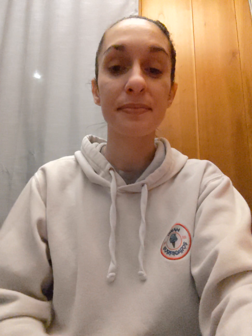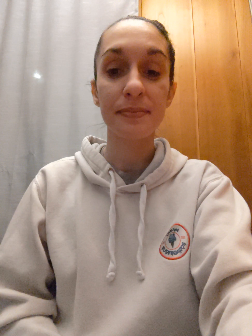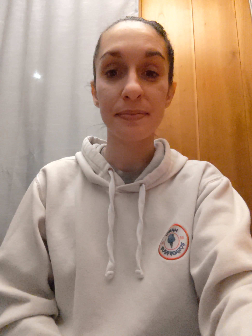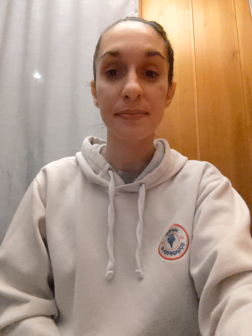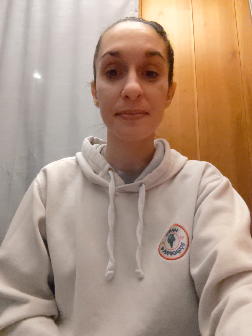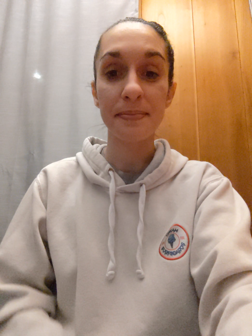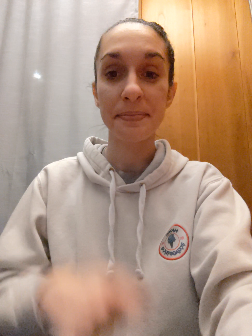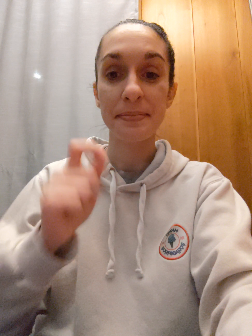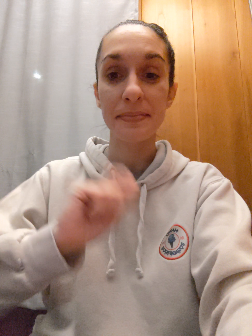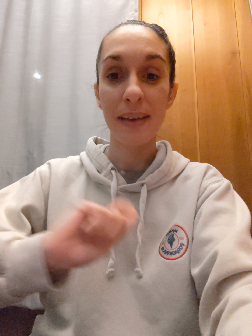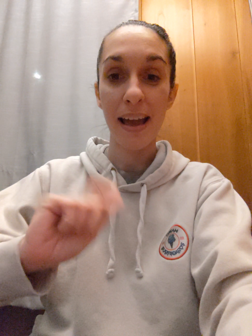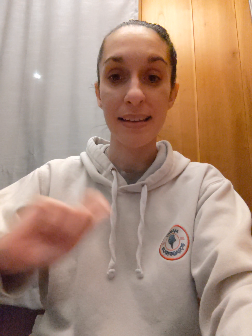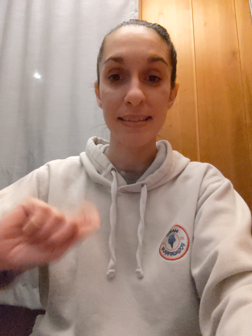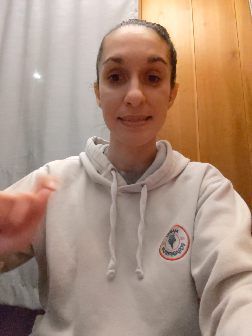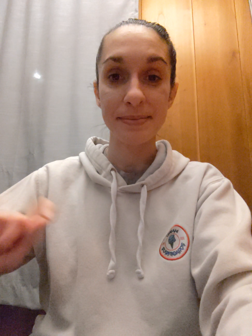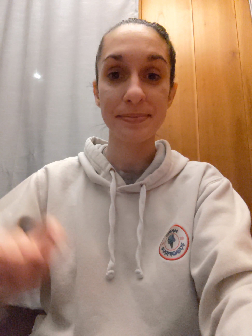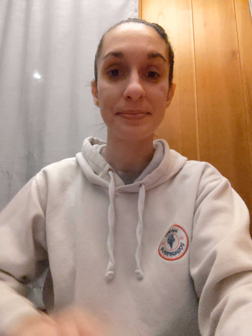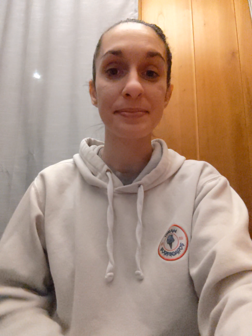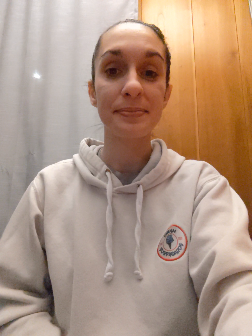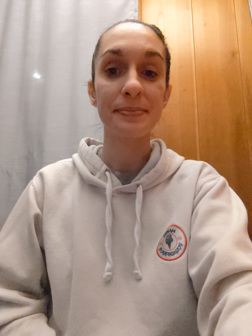pen